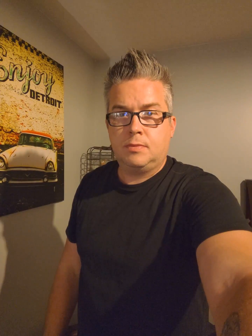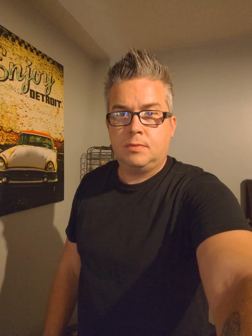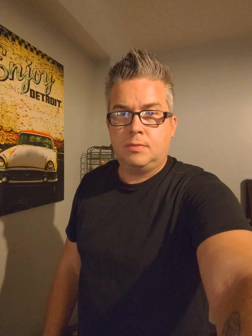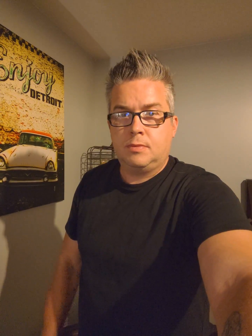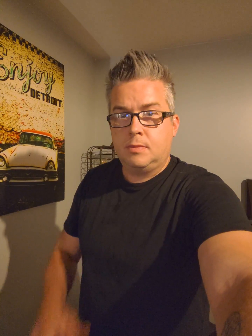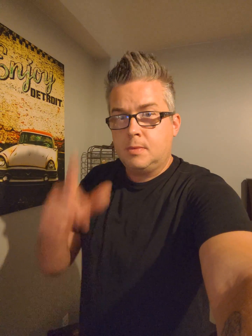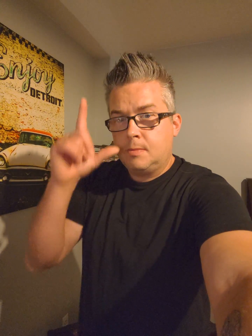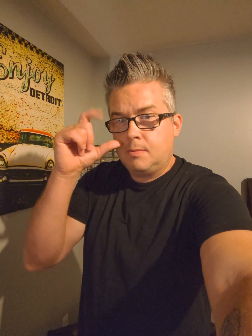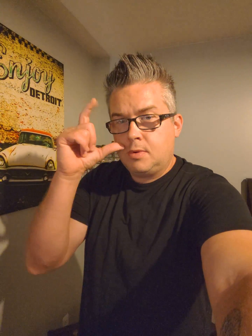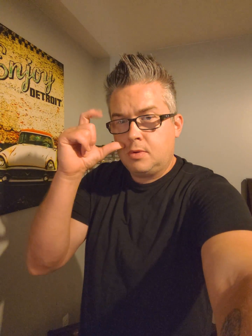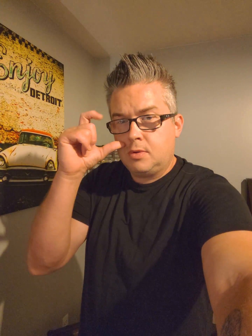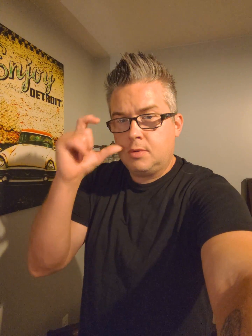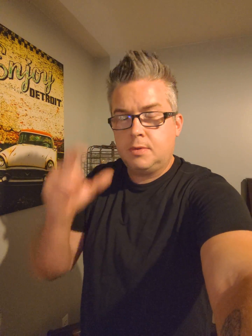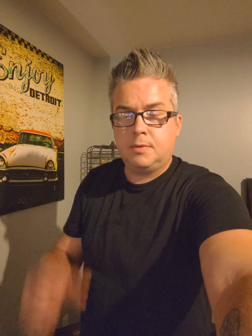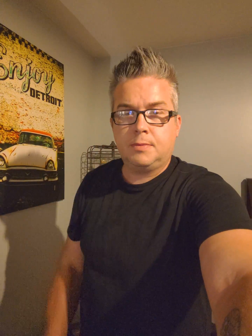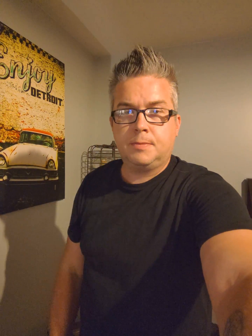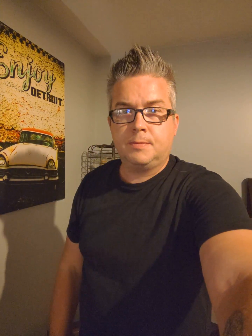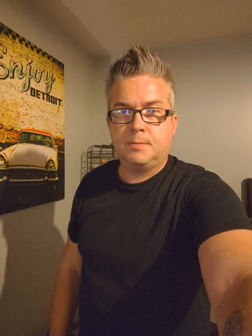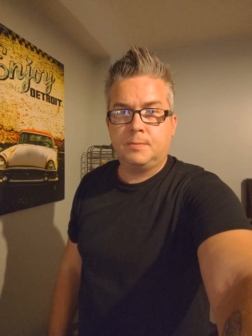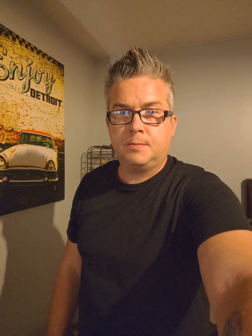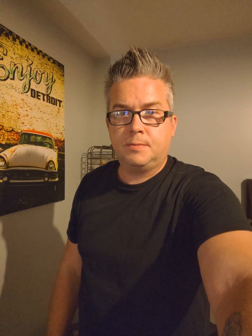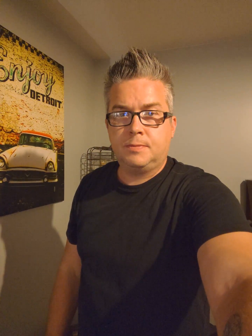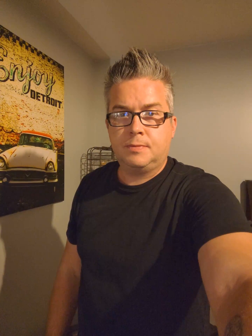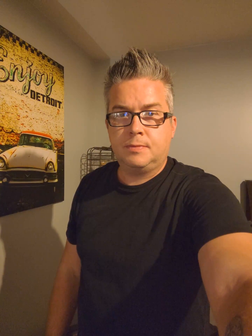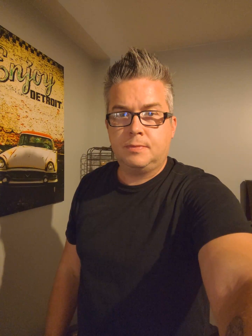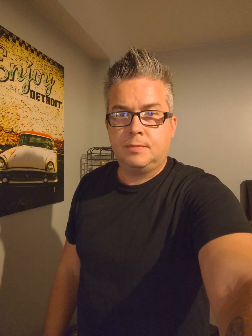camera